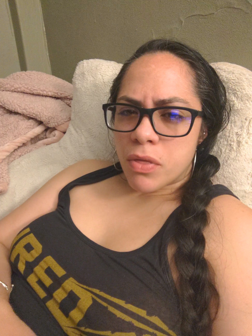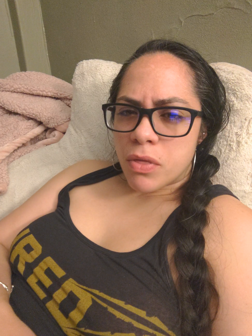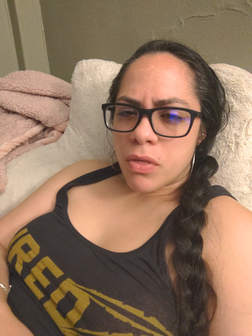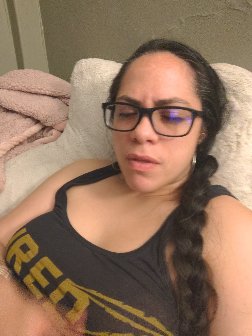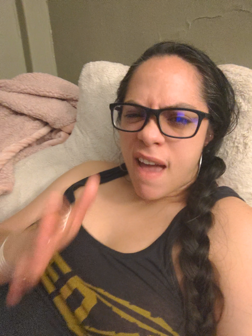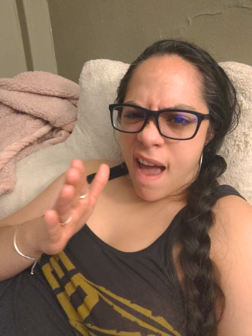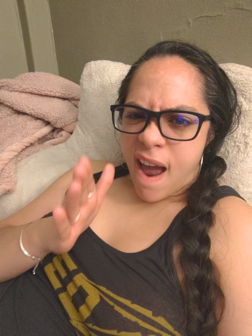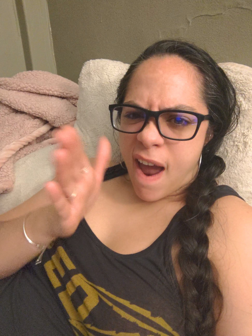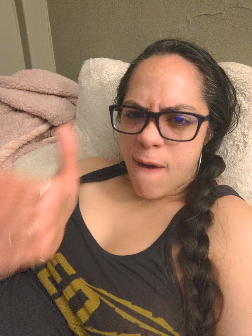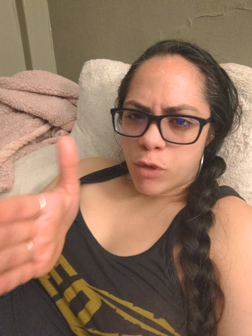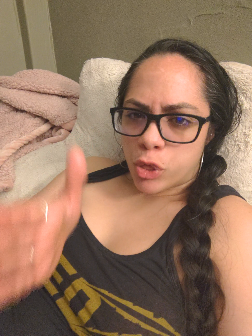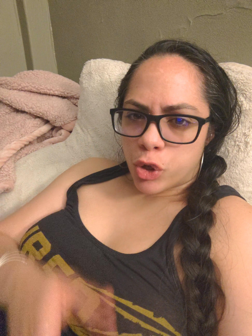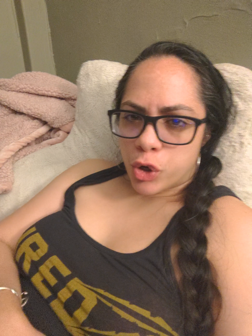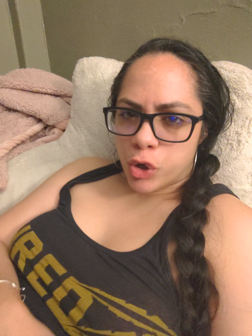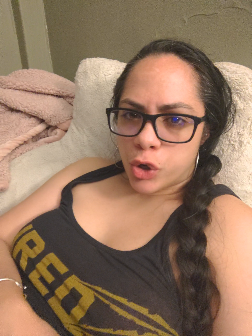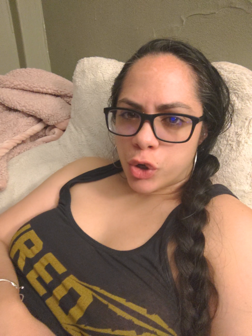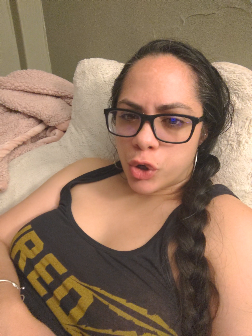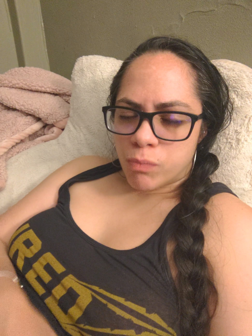after